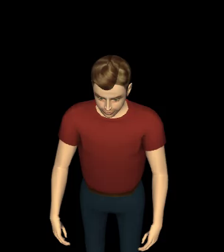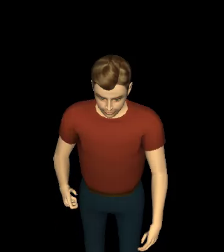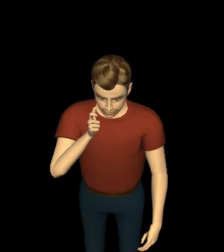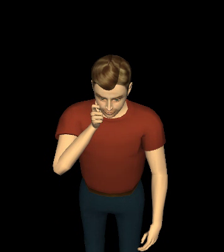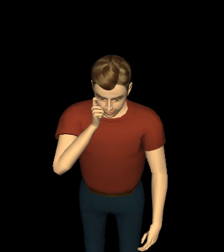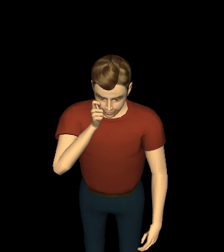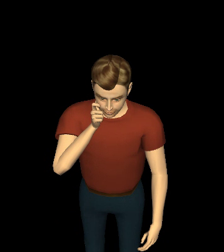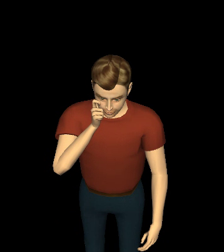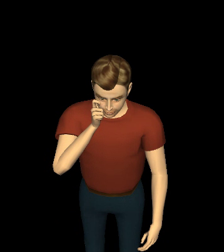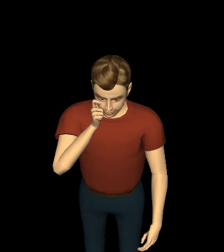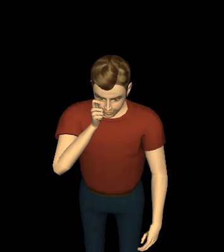بشرة